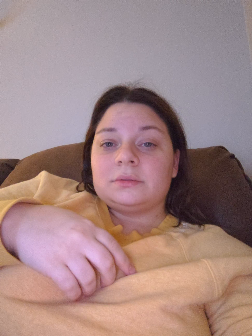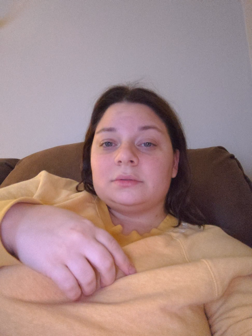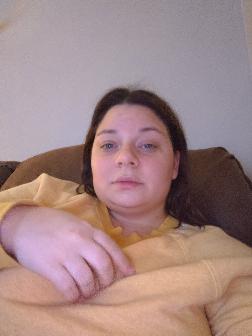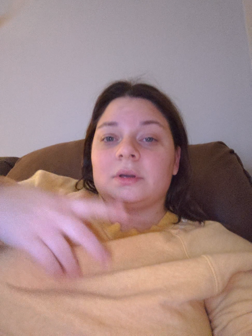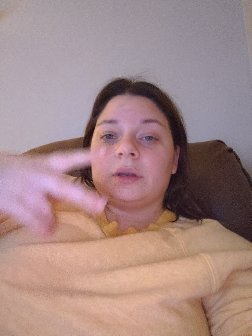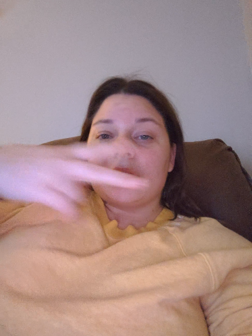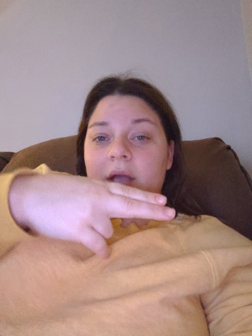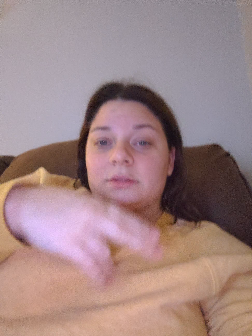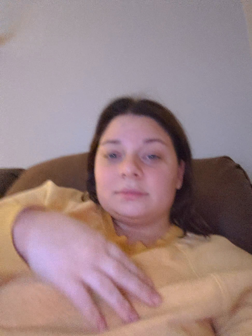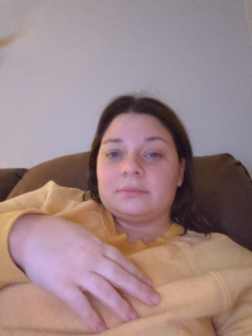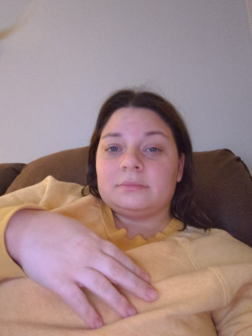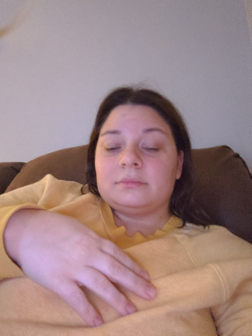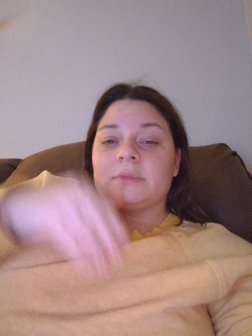cut